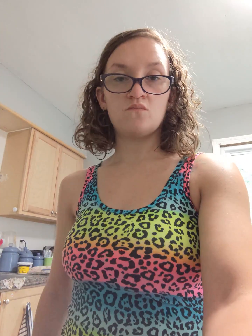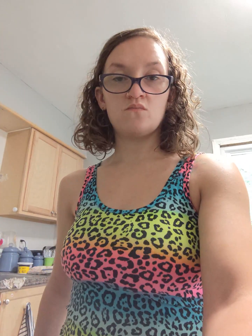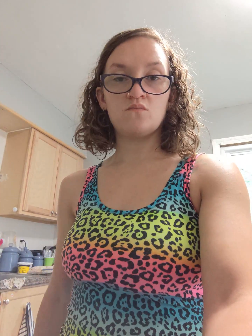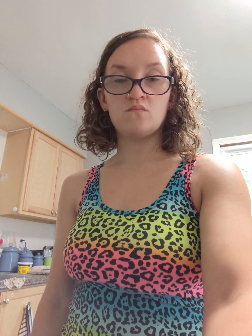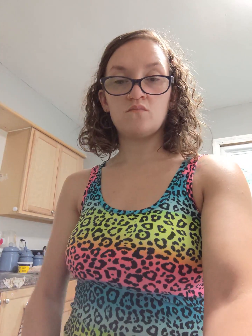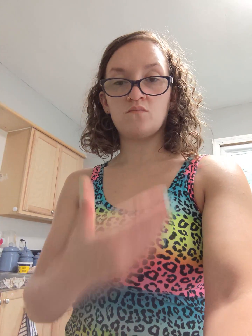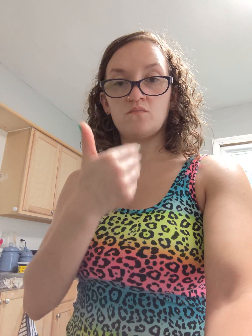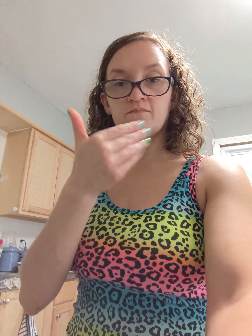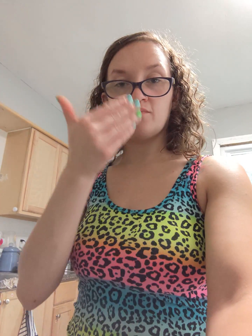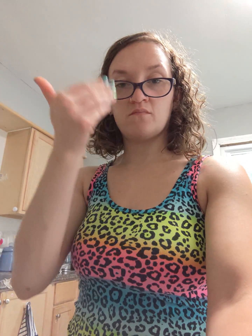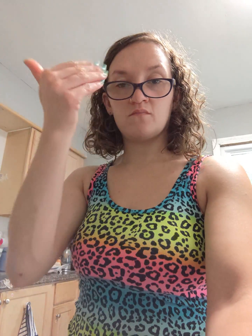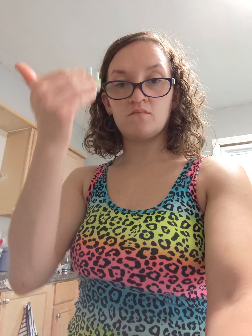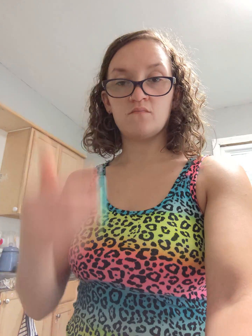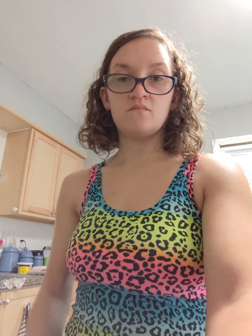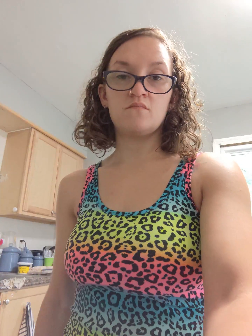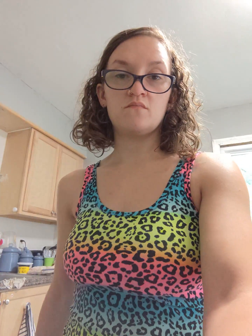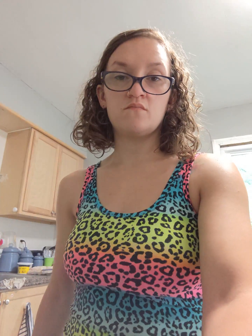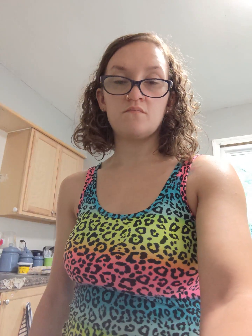butterfly